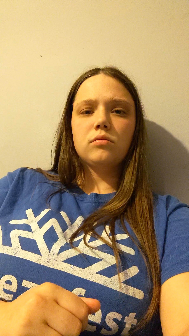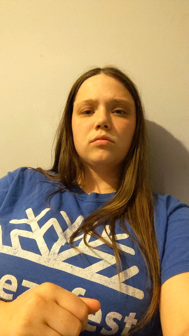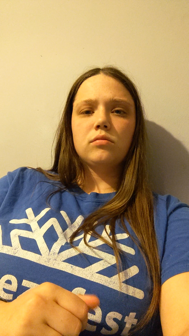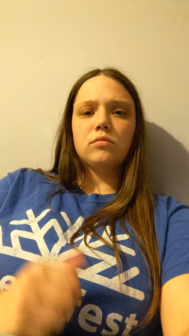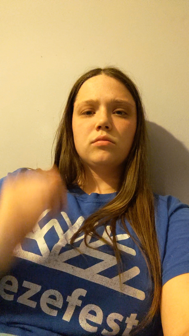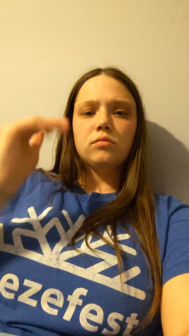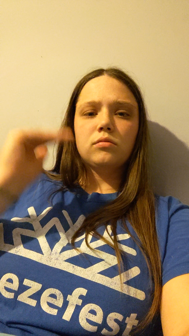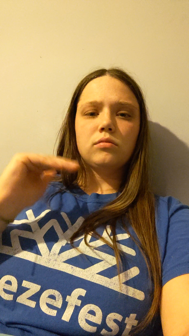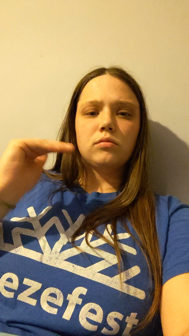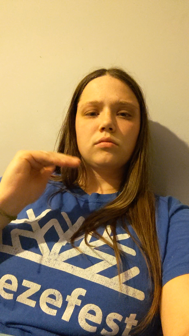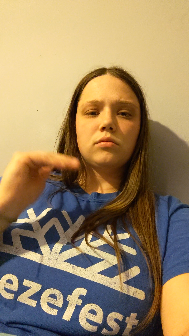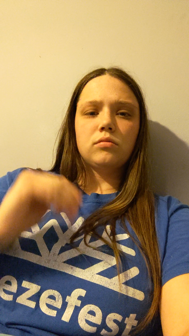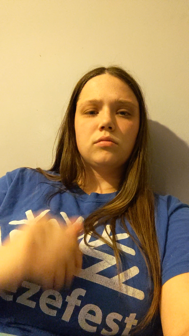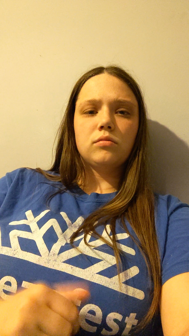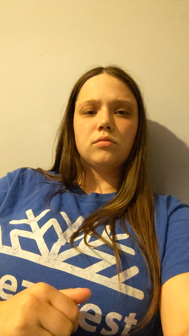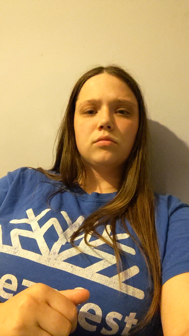little